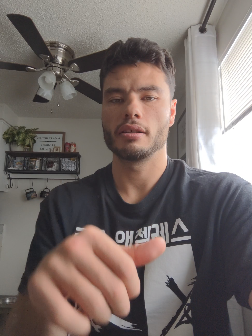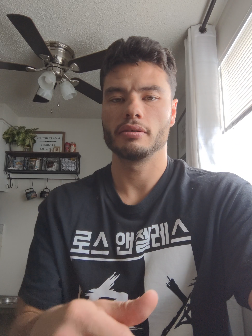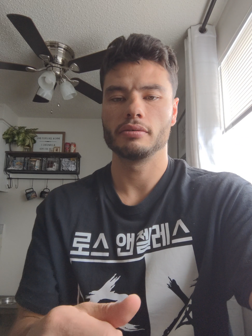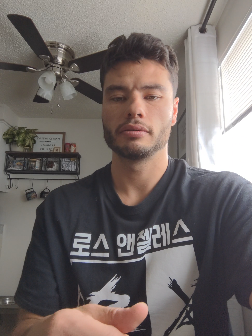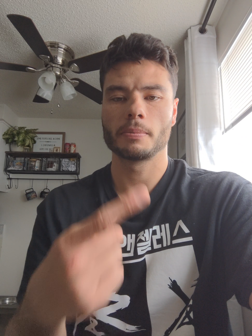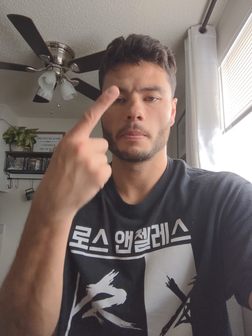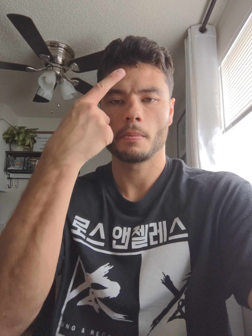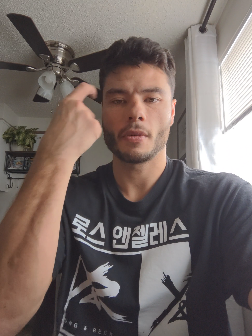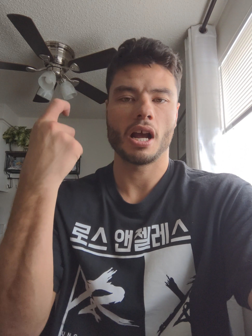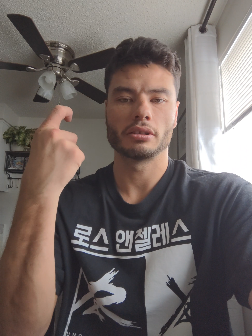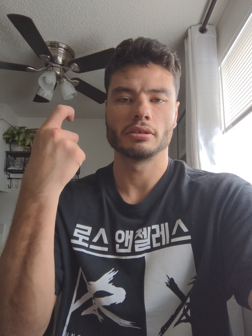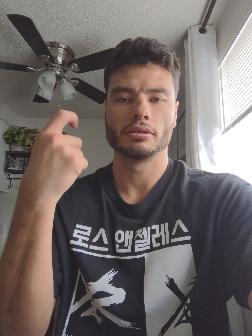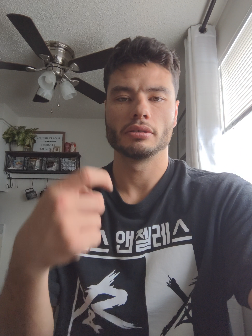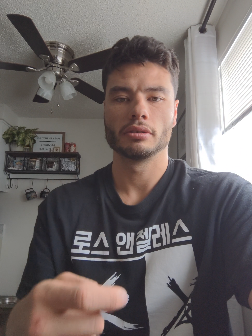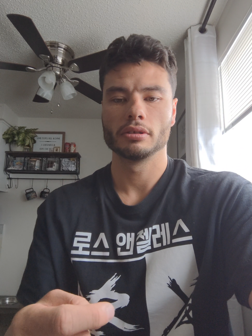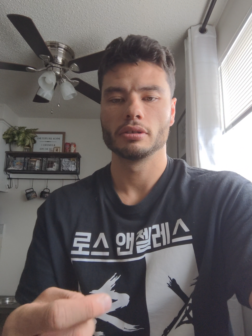because